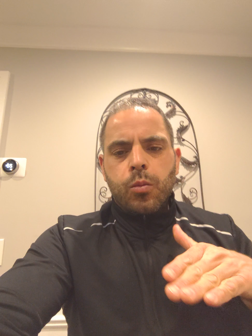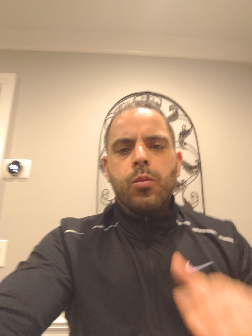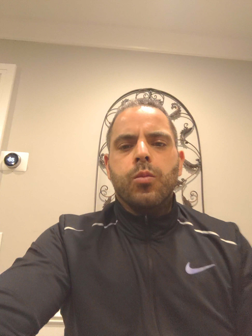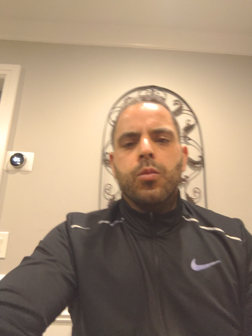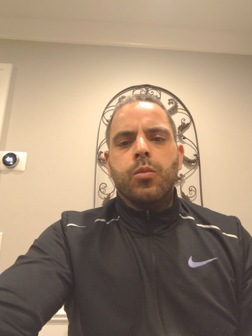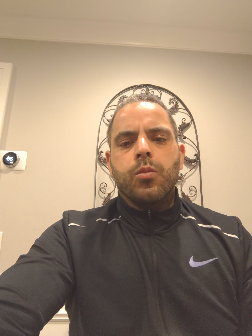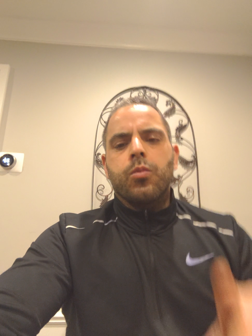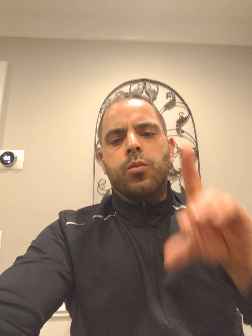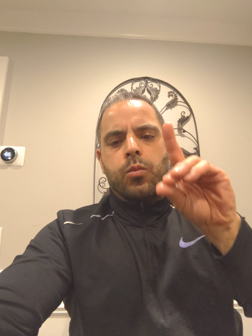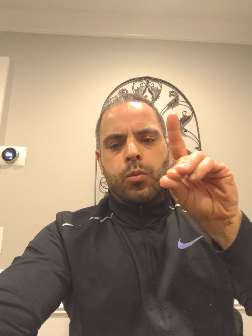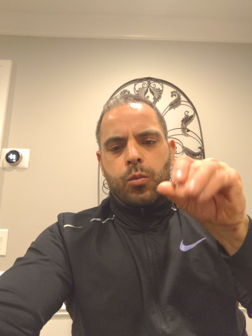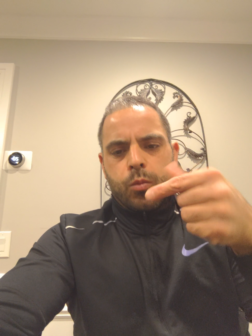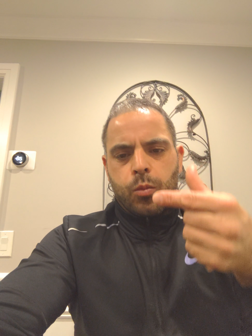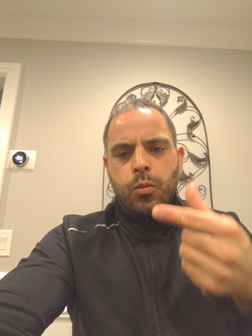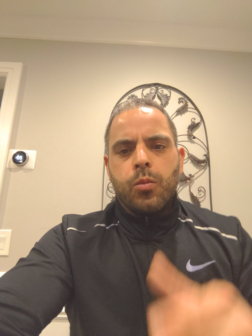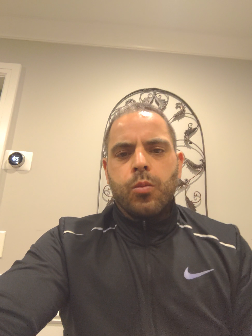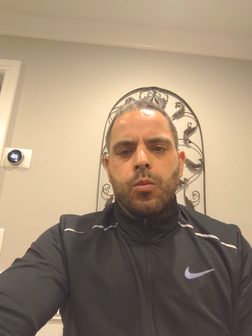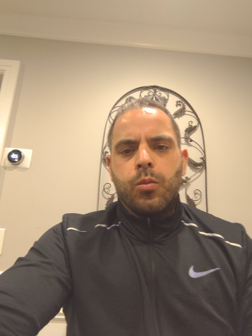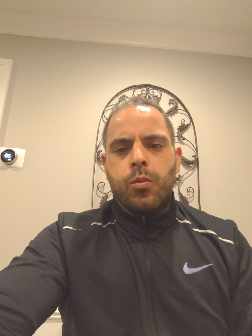dog